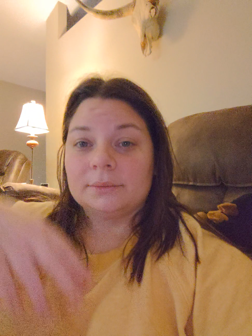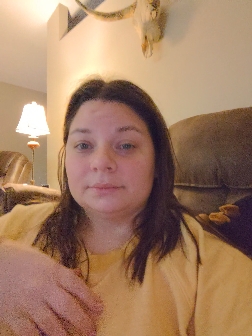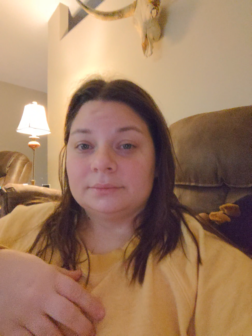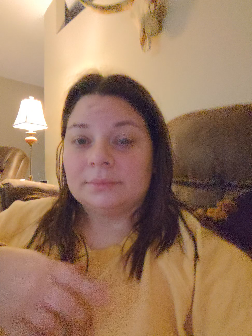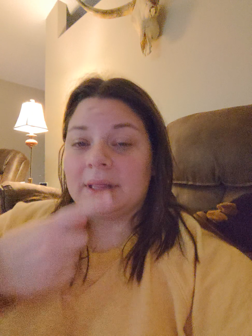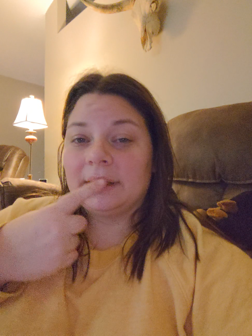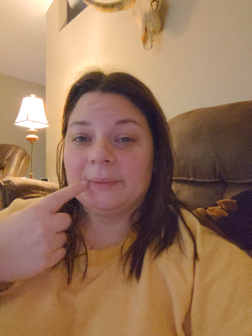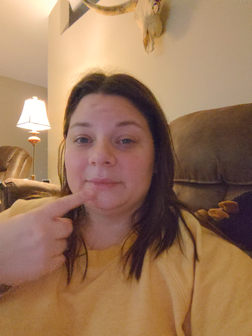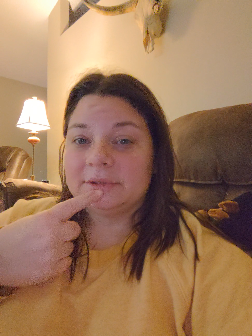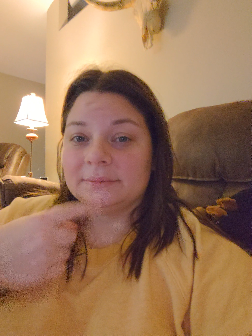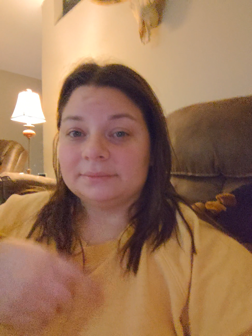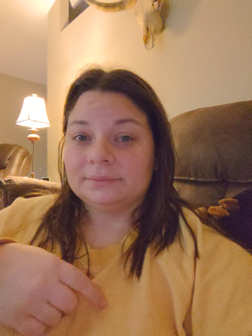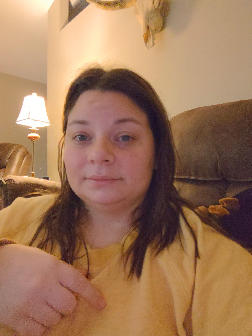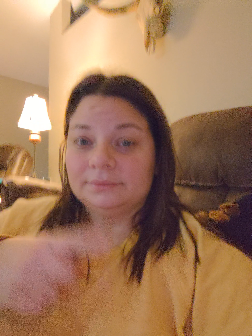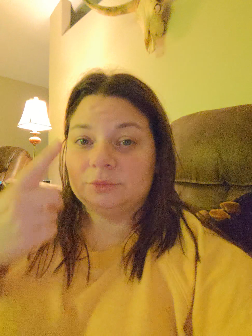lips